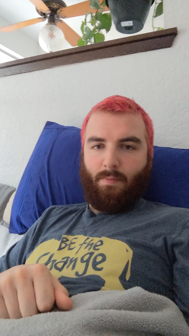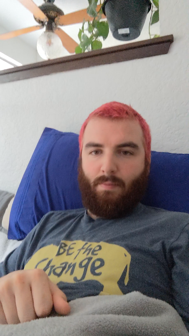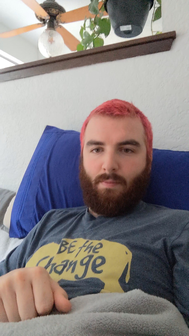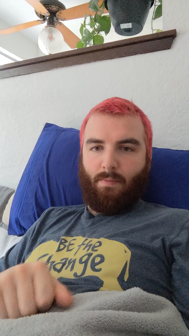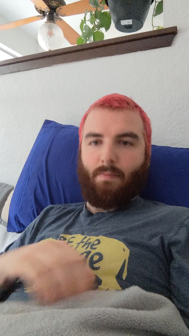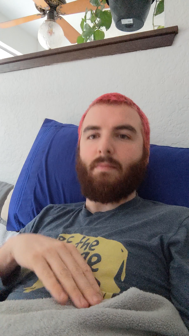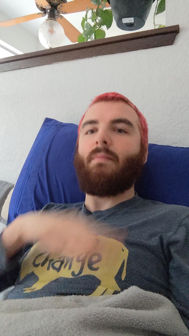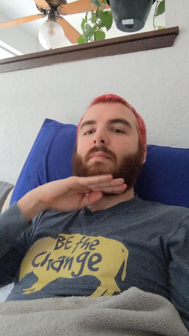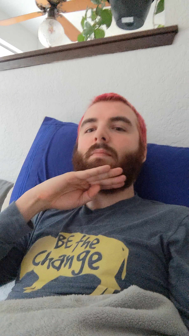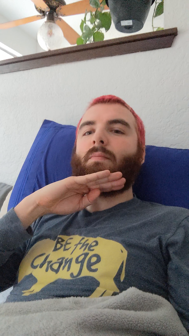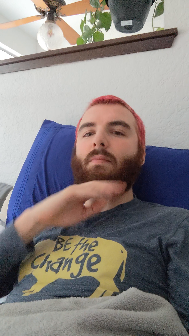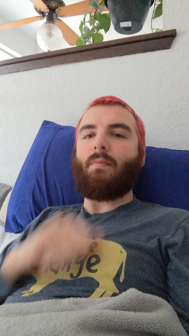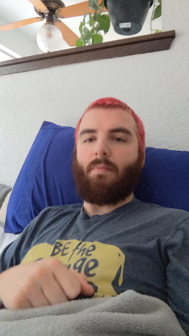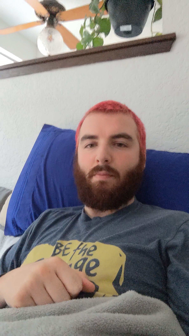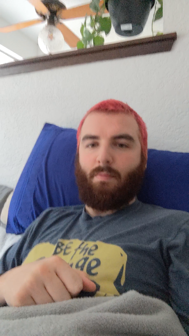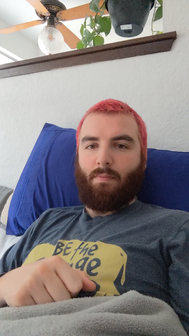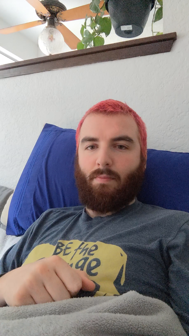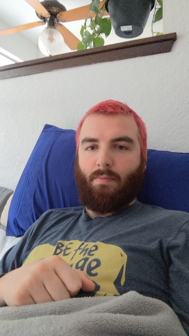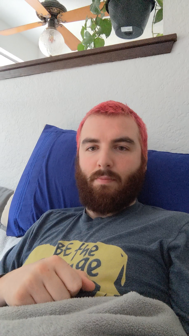full